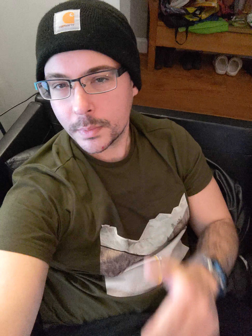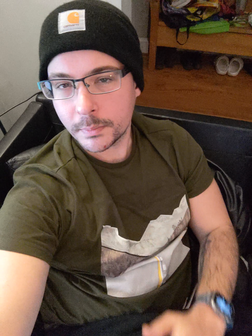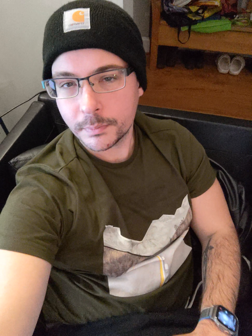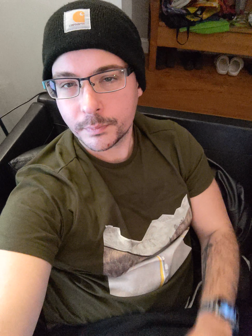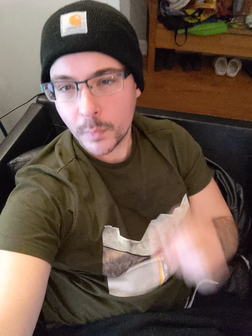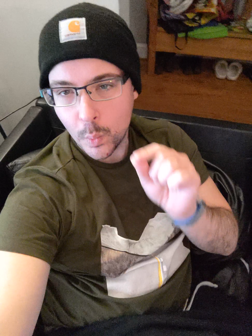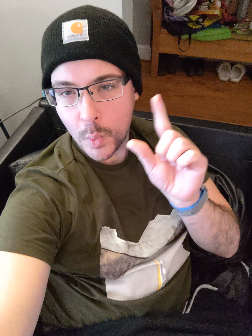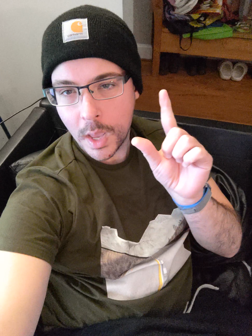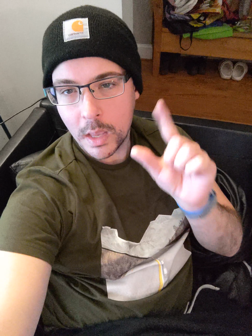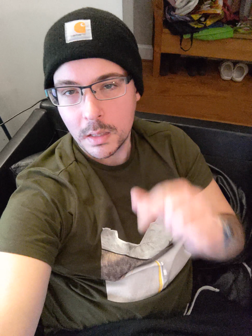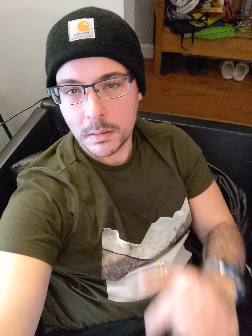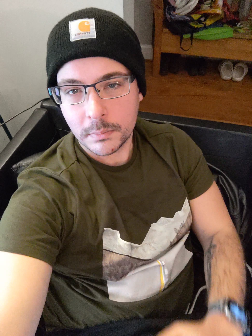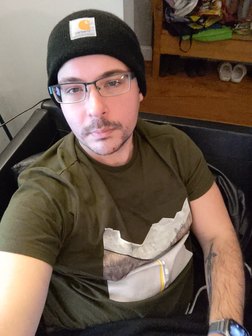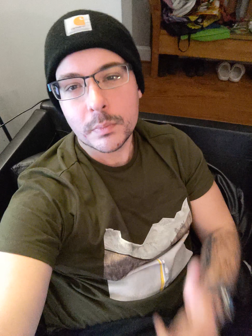wake